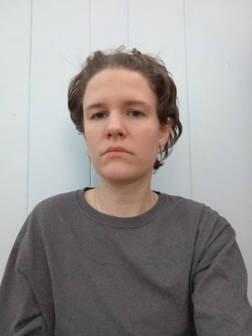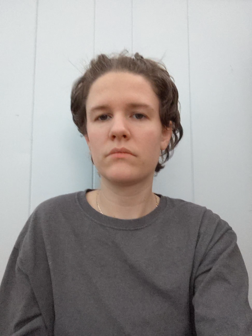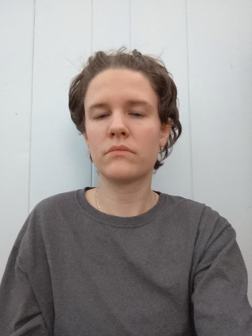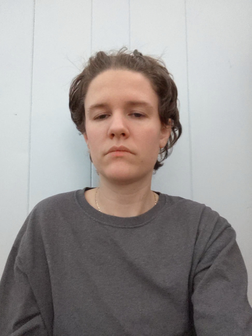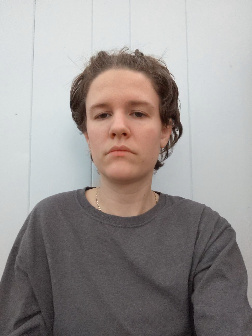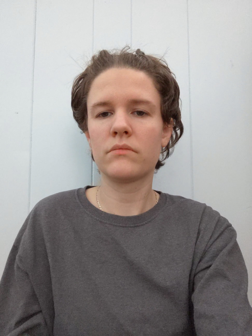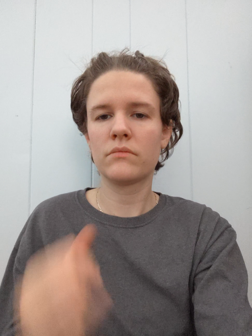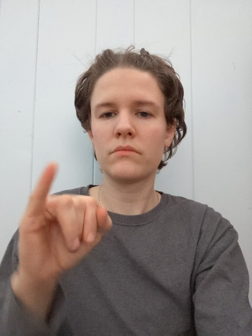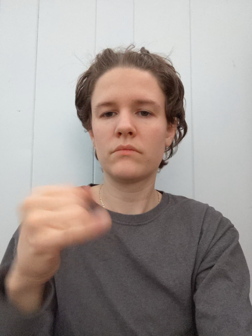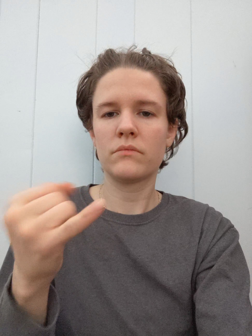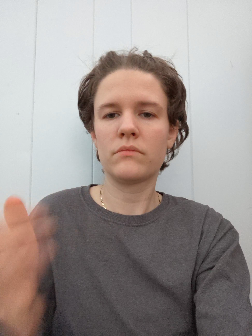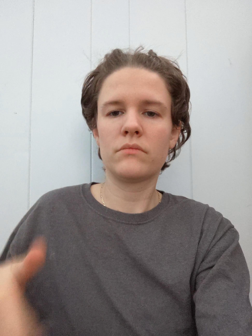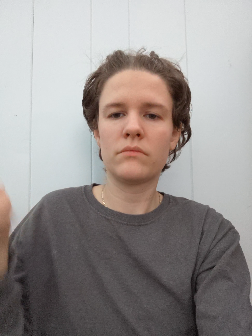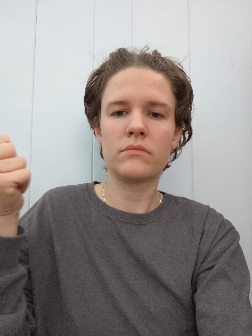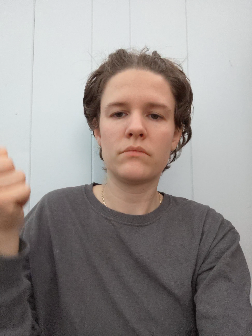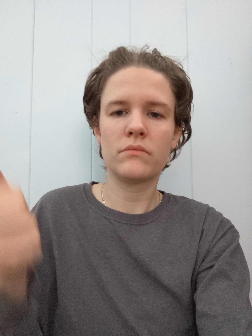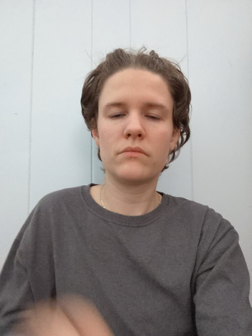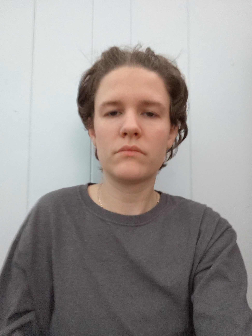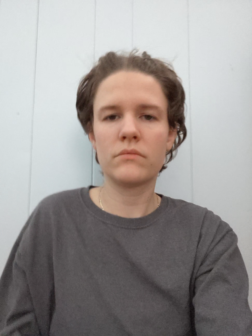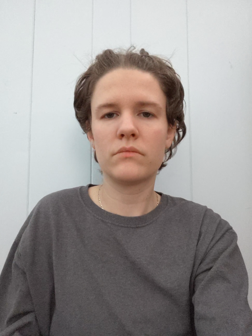jeans